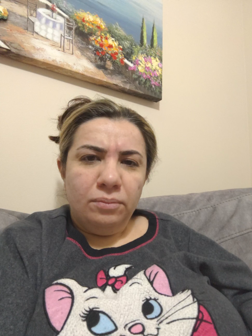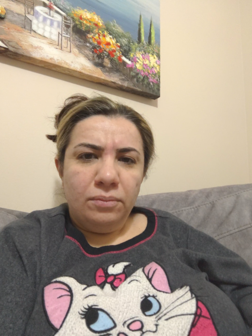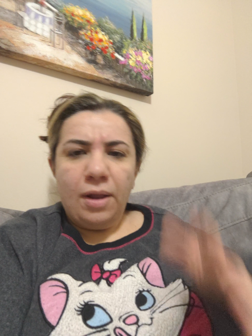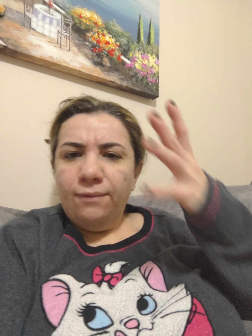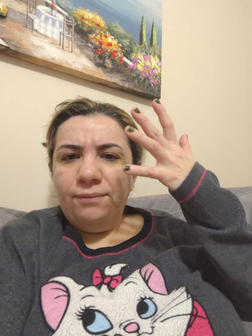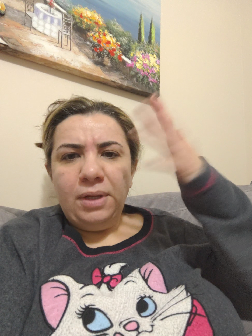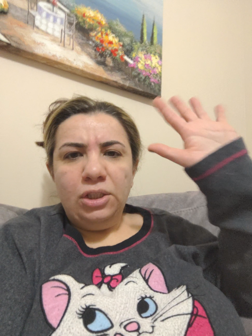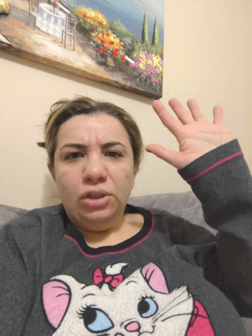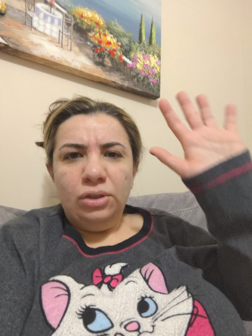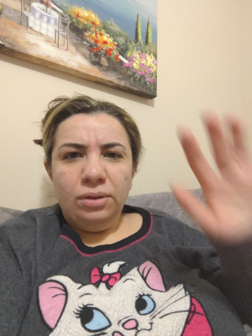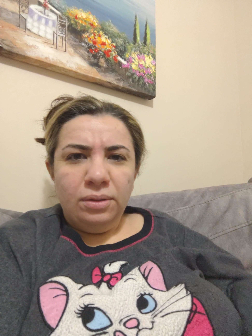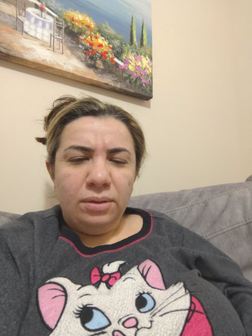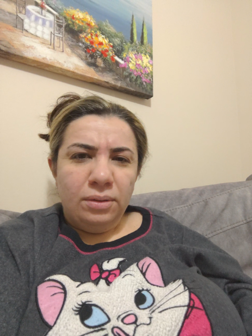finish